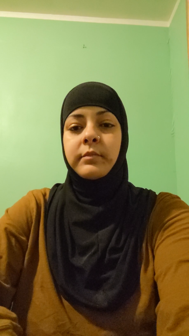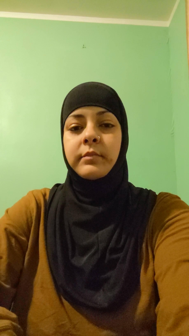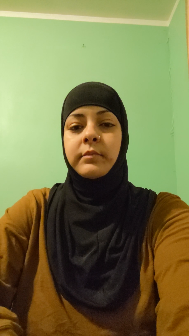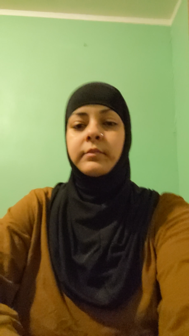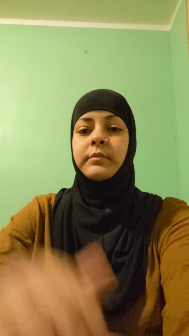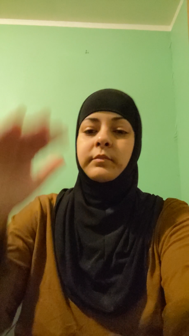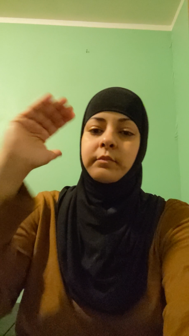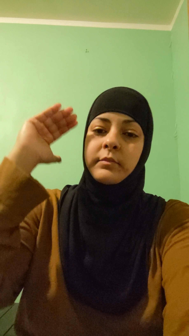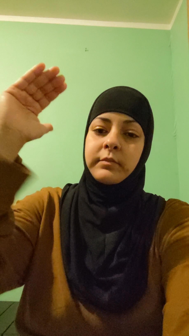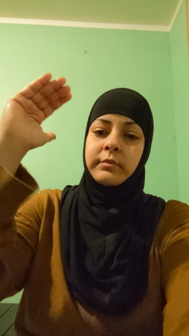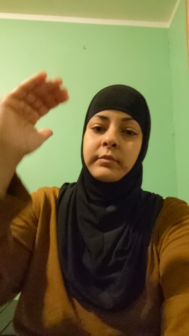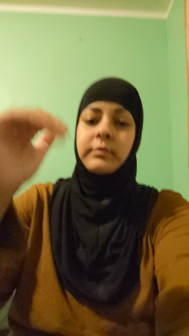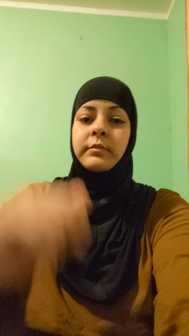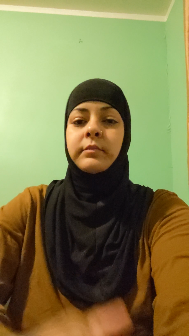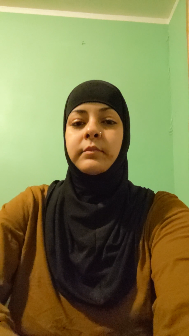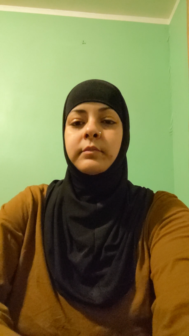big